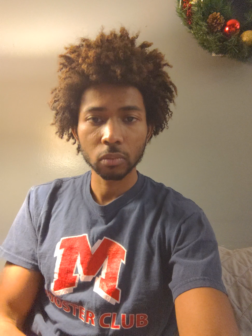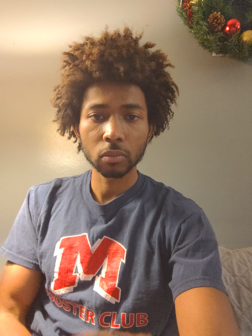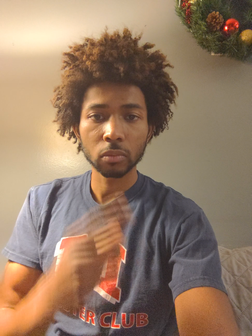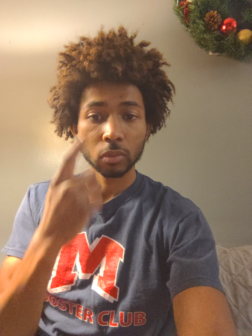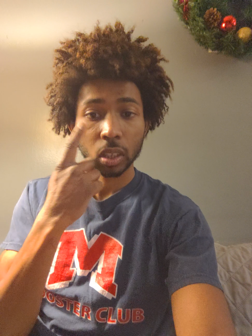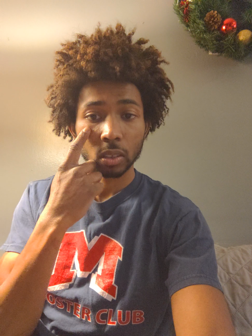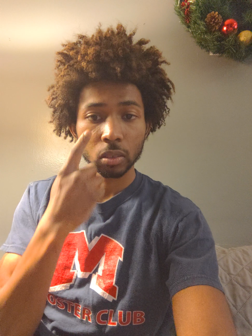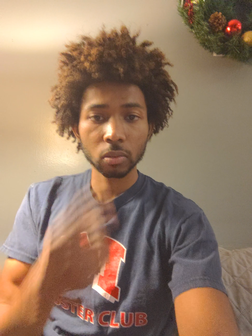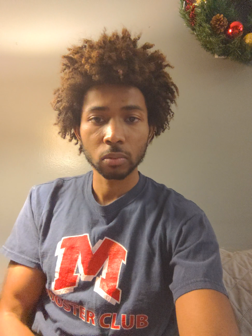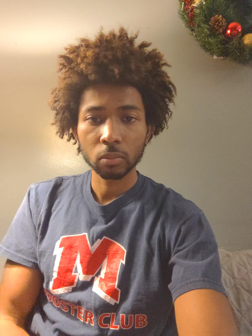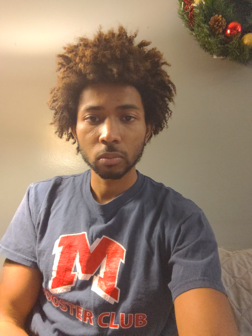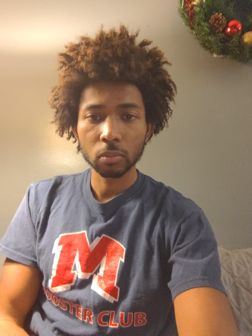eye